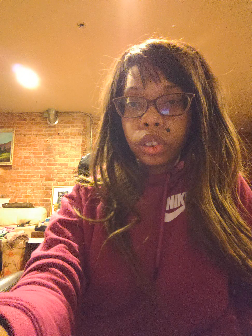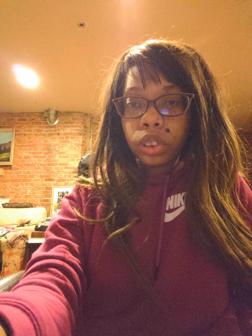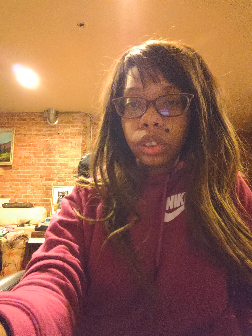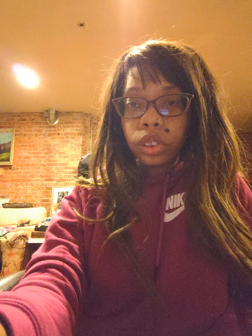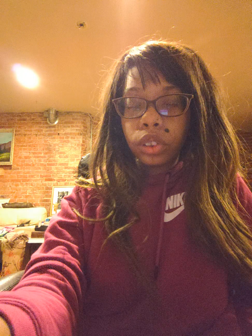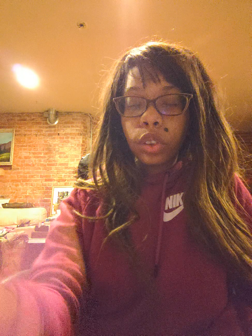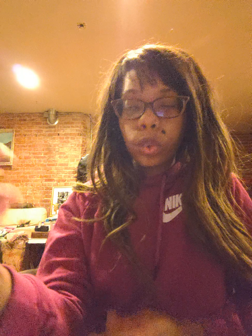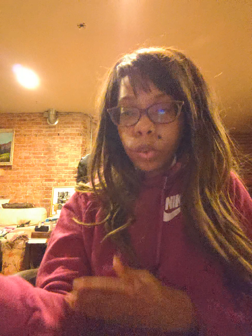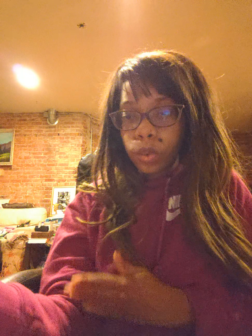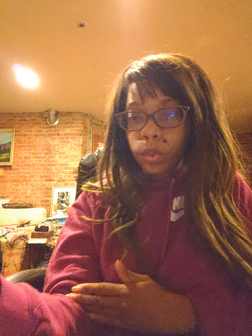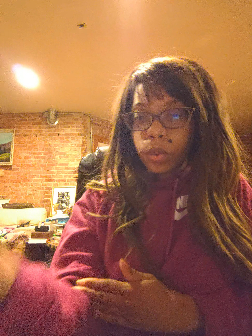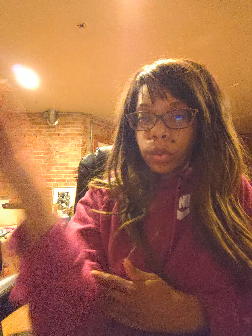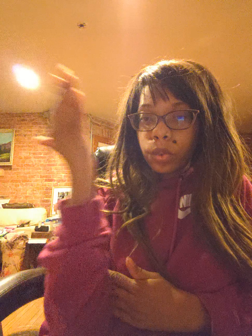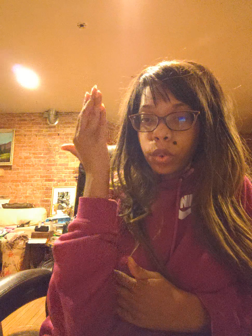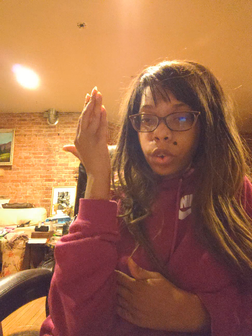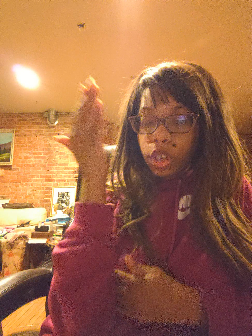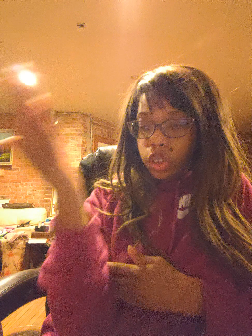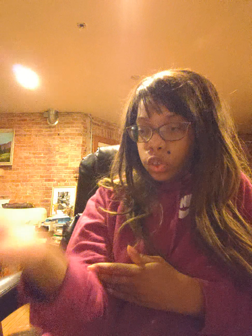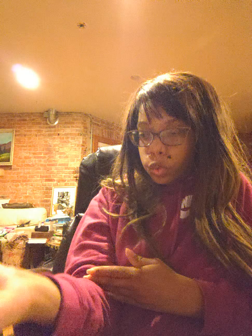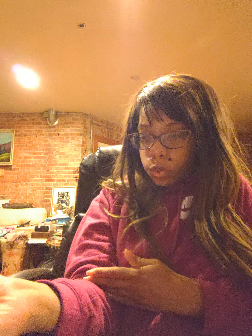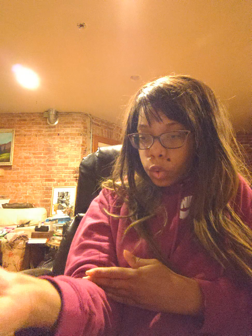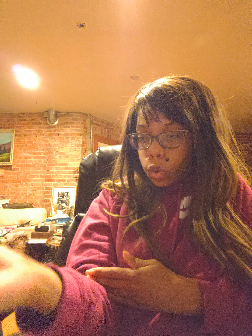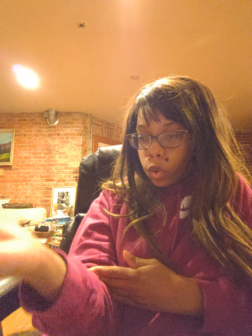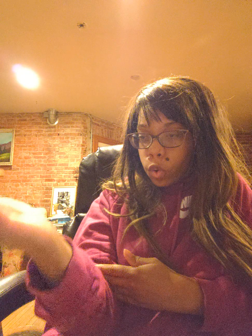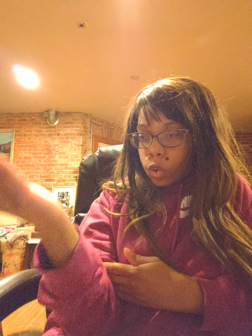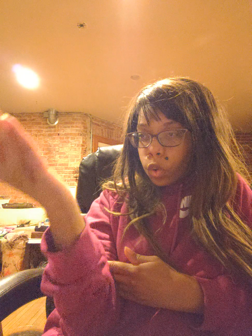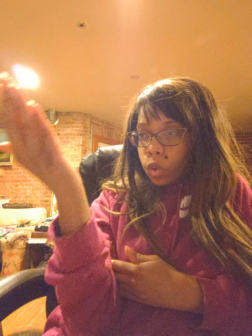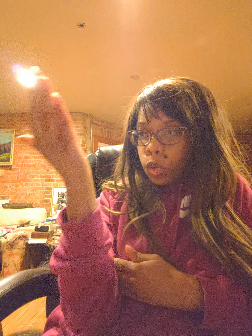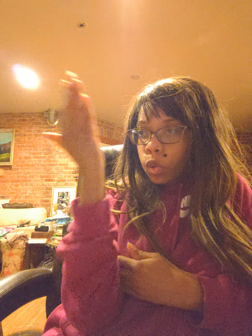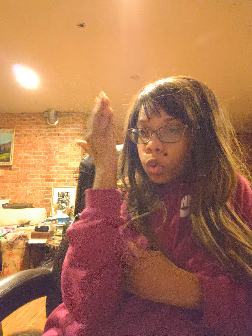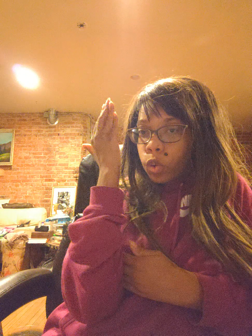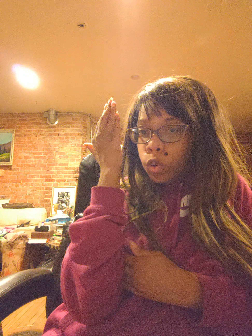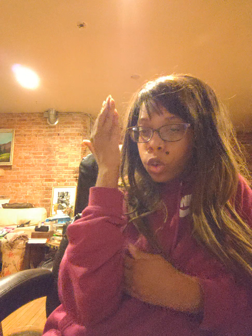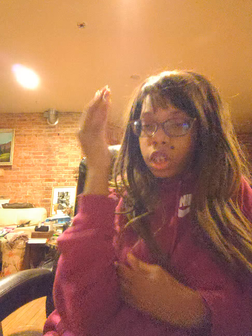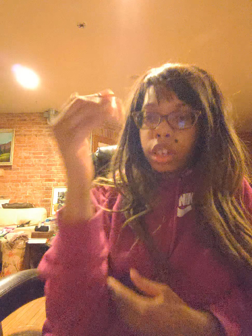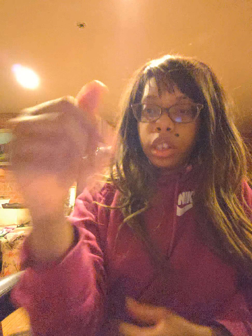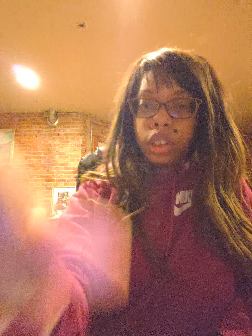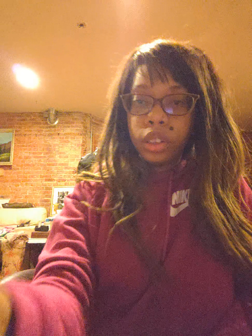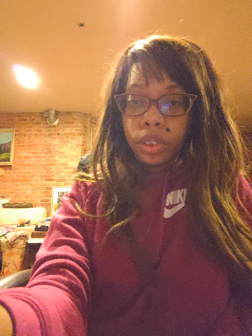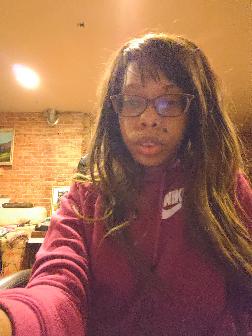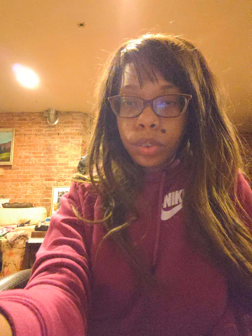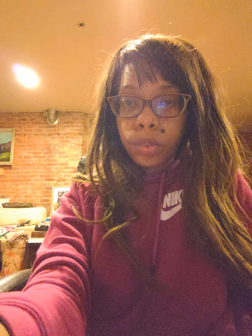morning